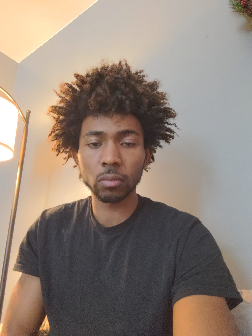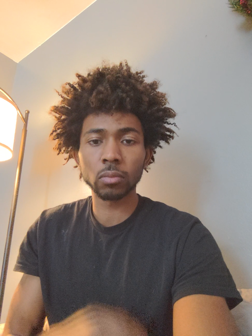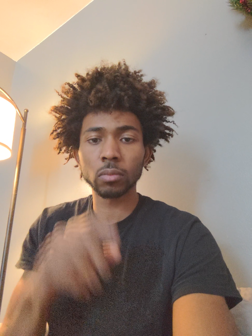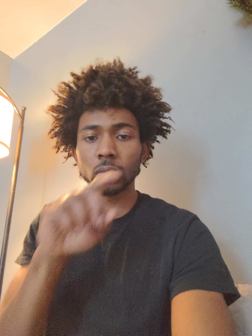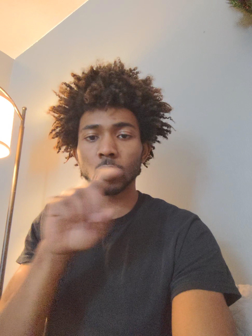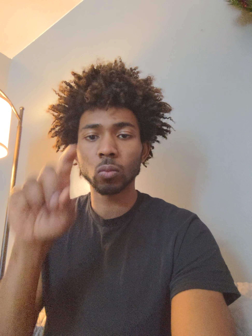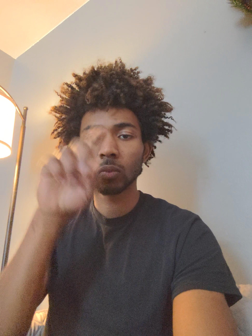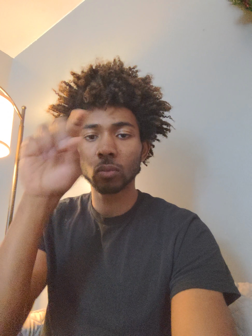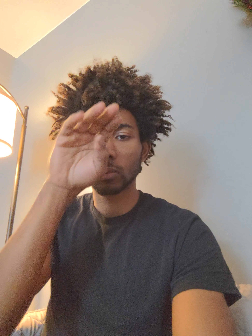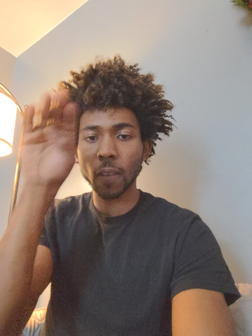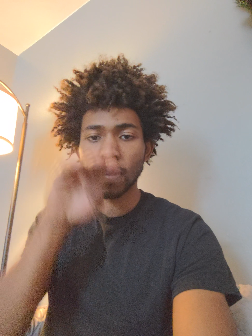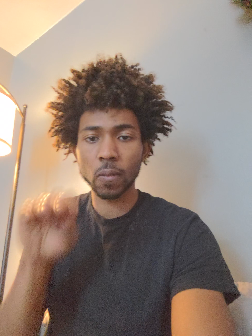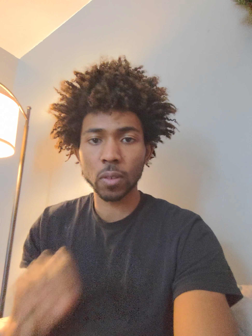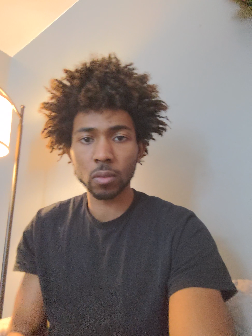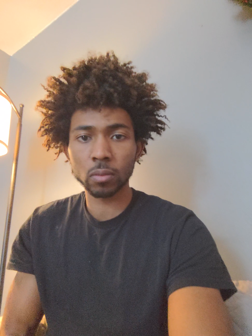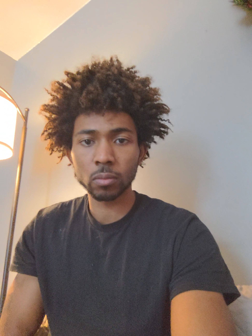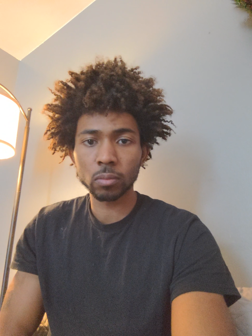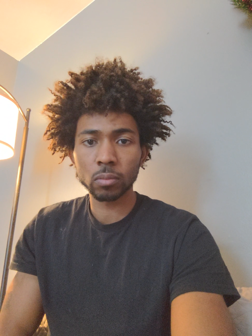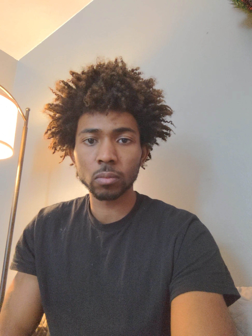closet